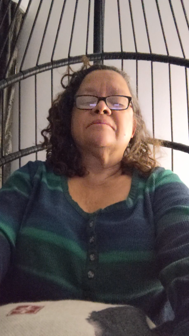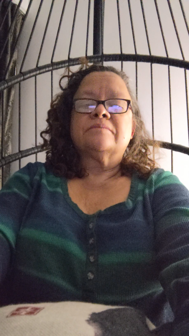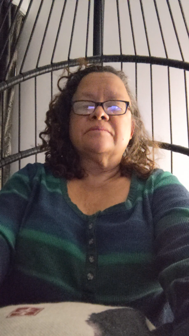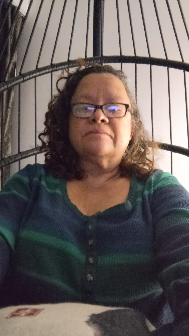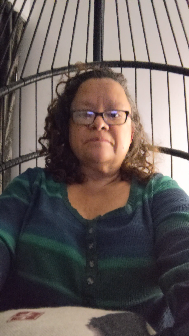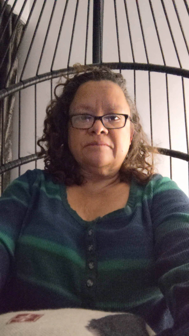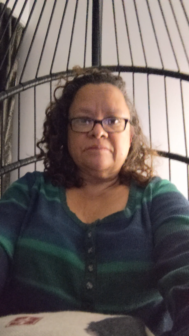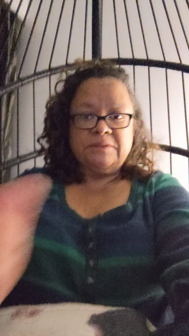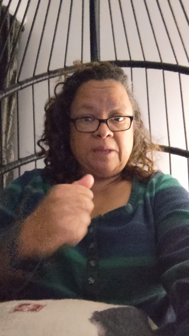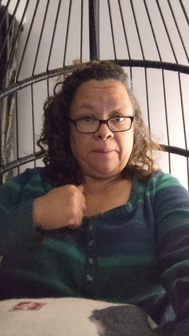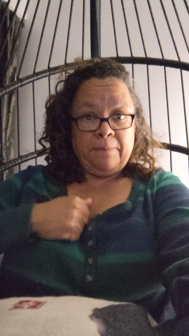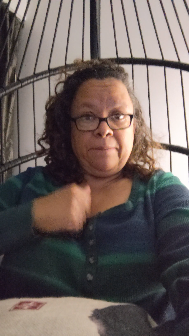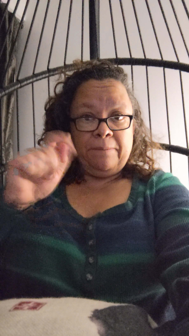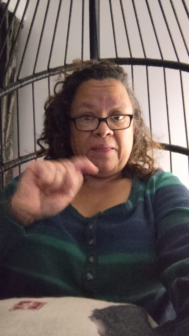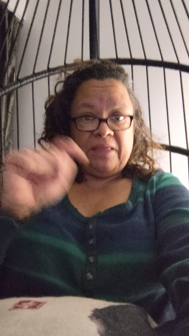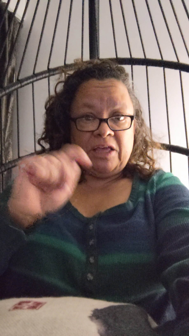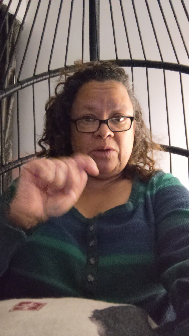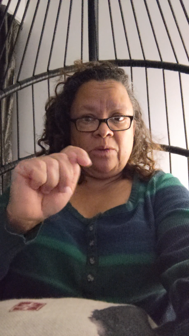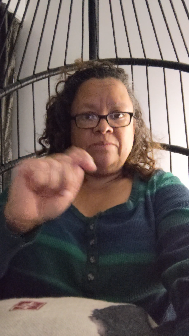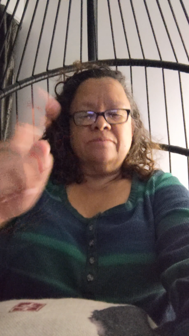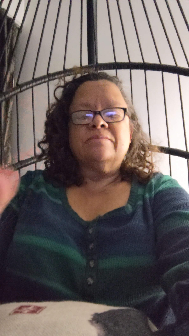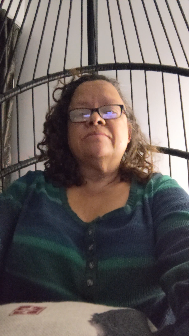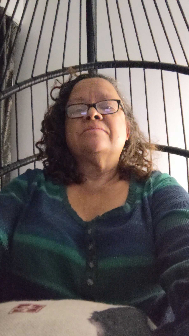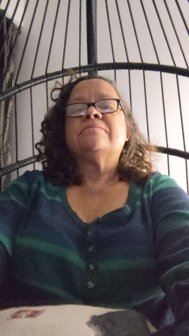bathroom